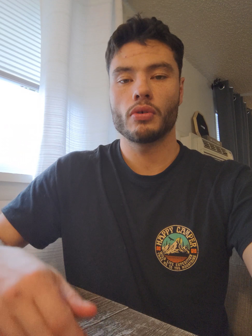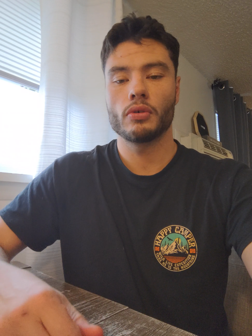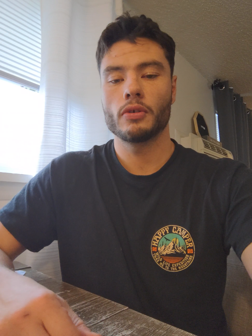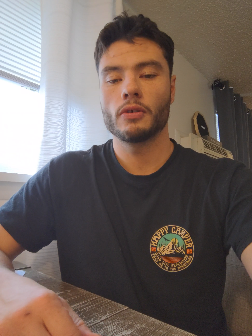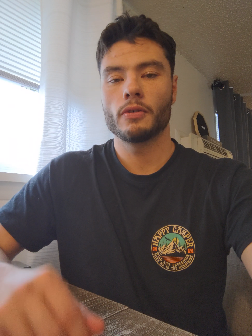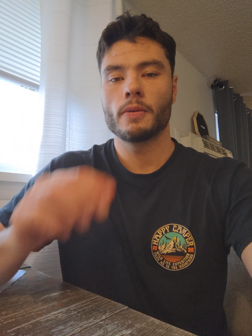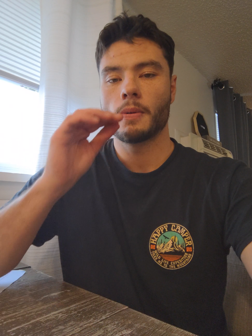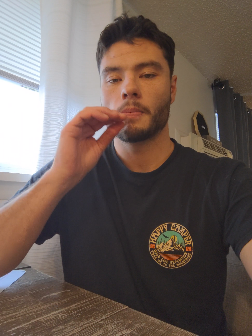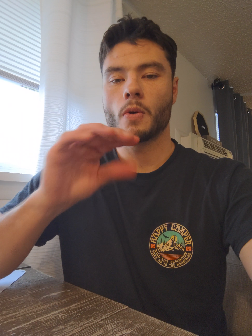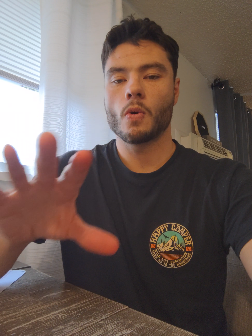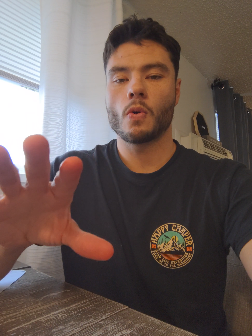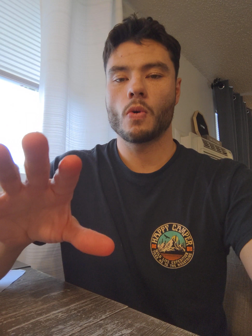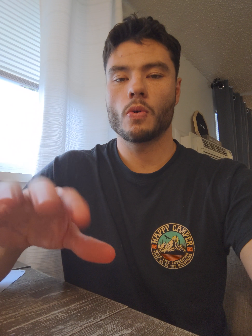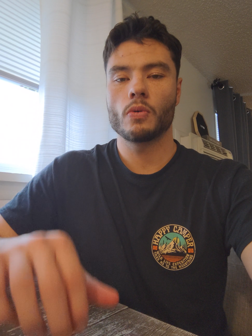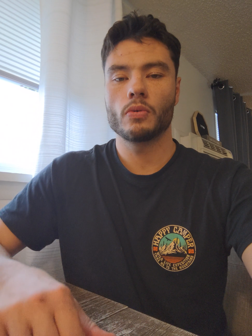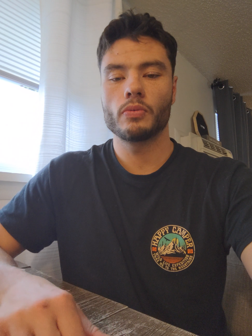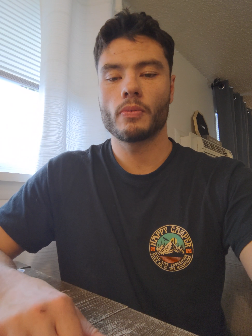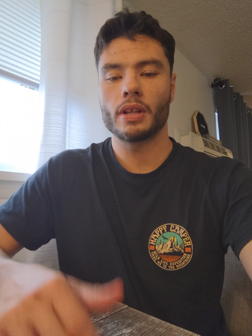blow